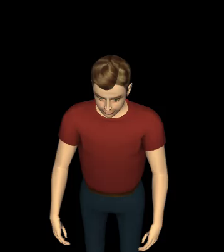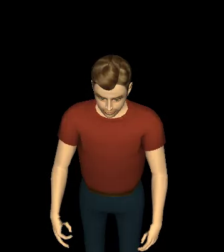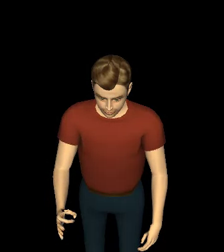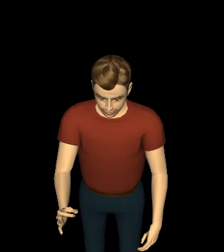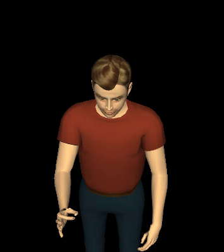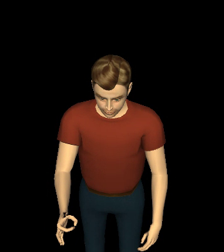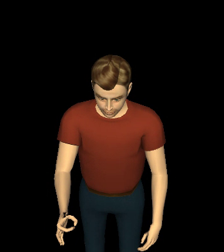نعم